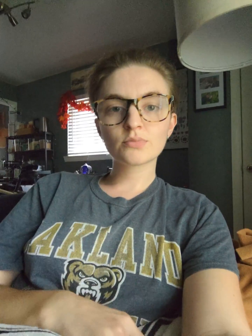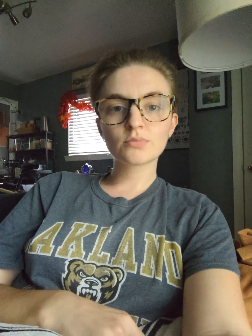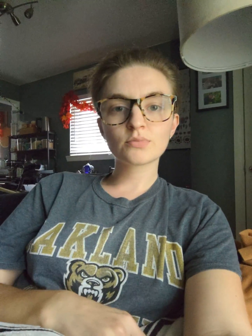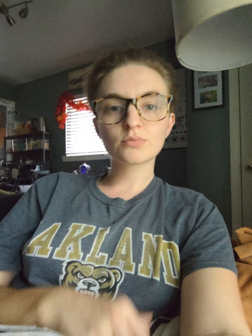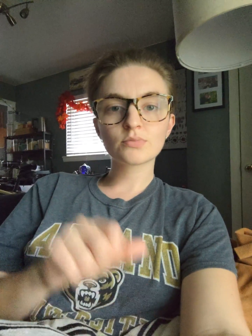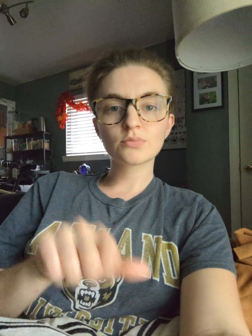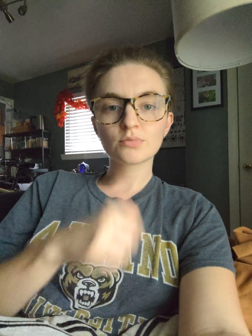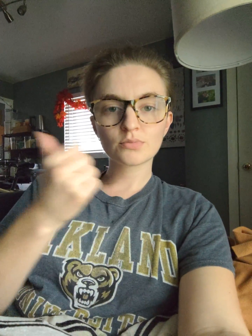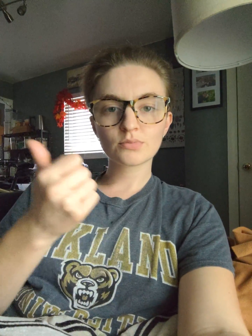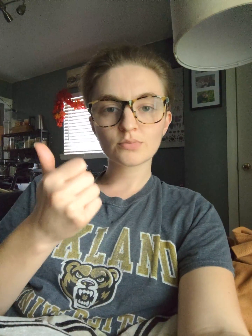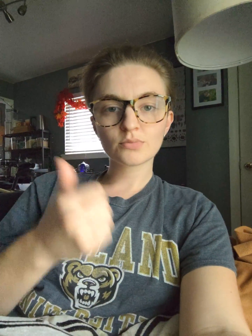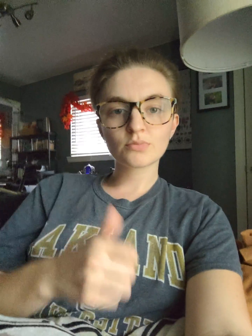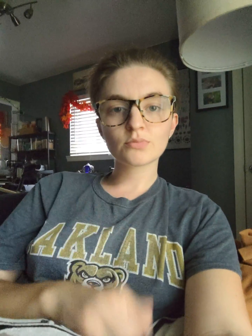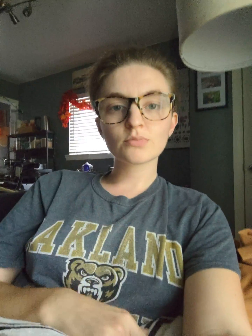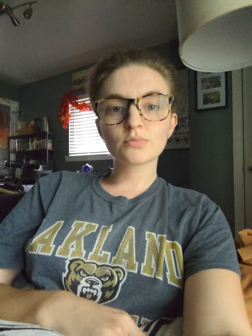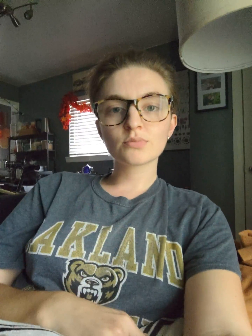other